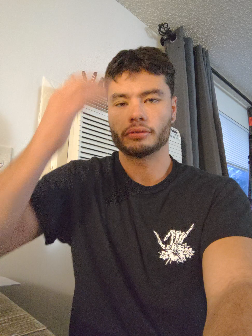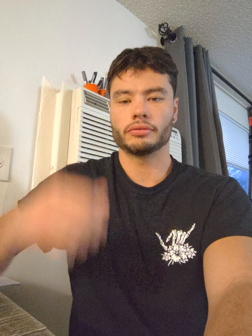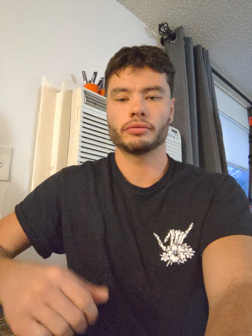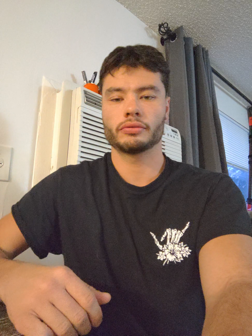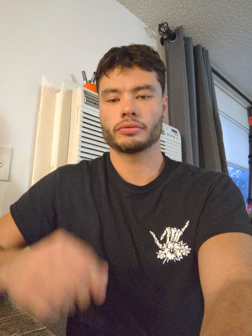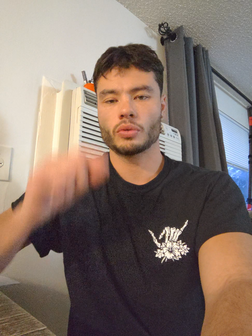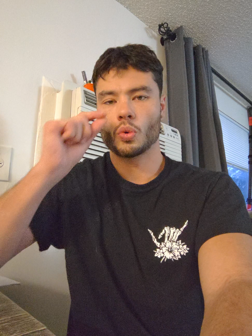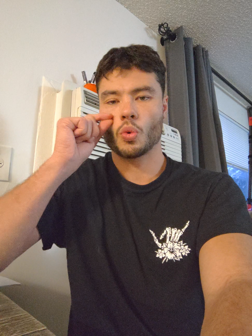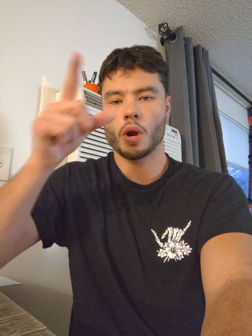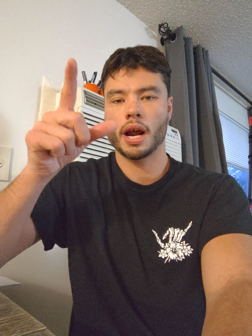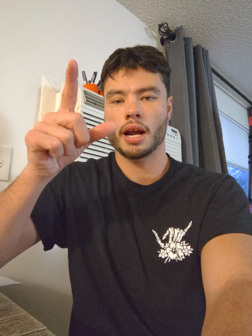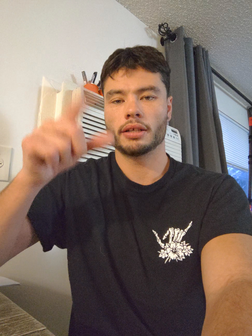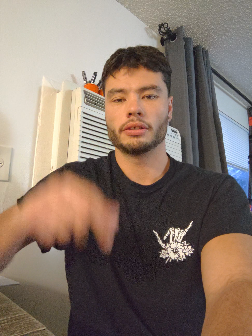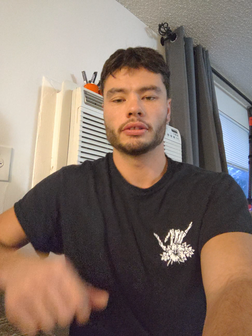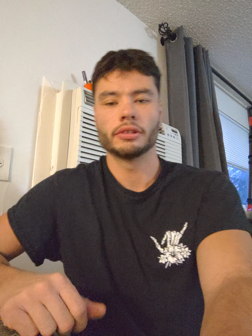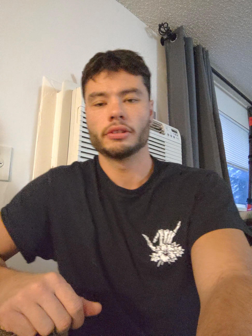awake